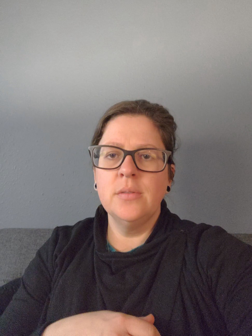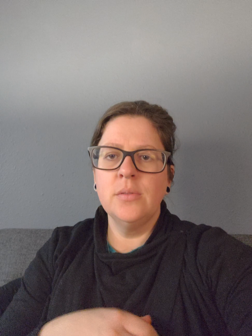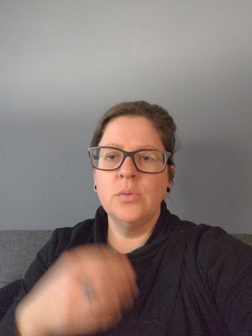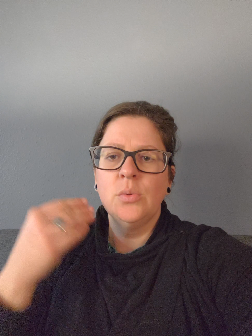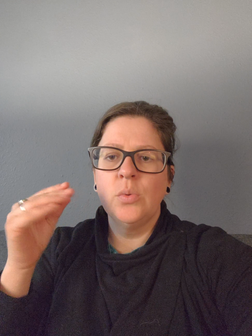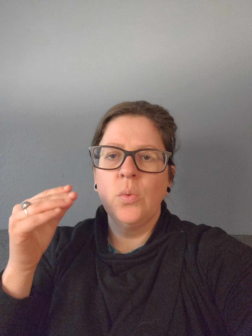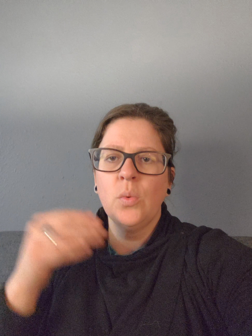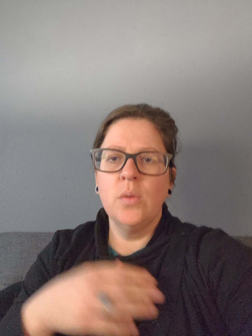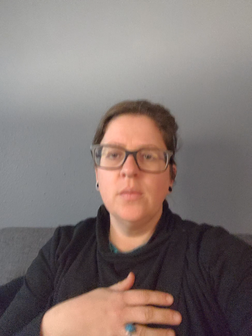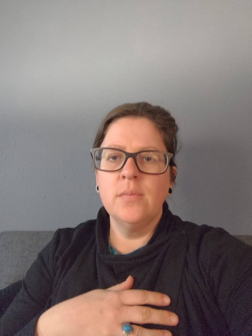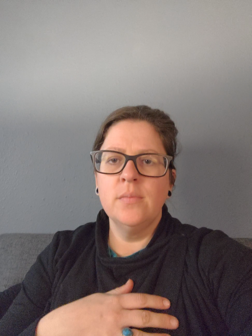store